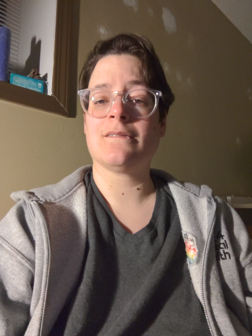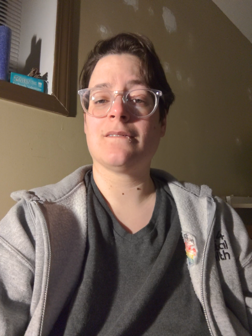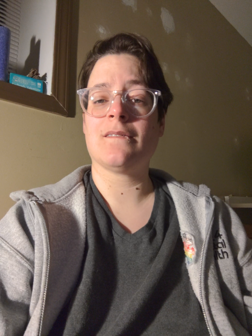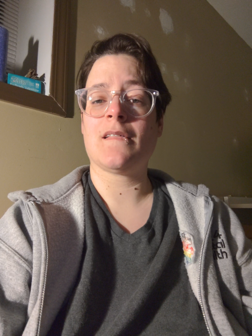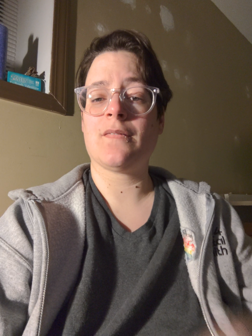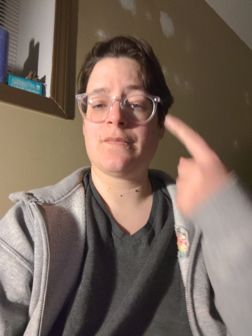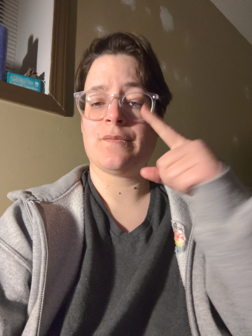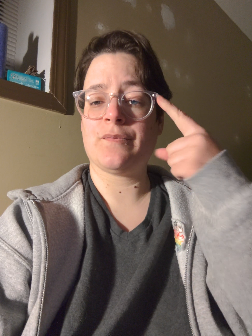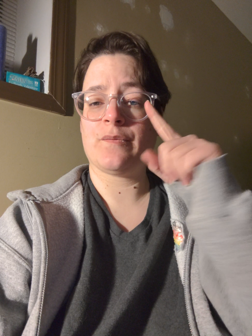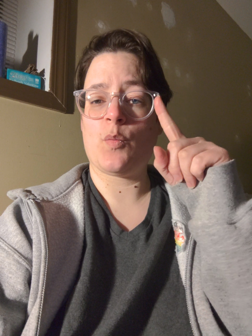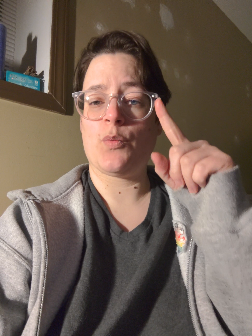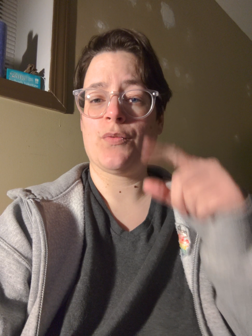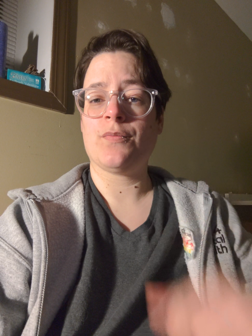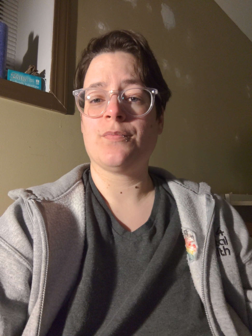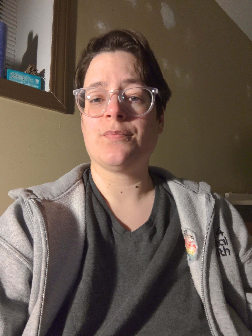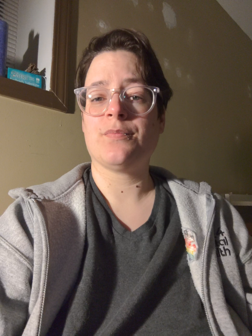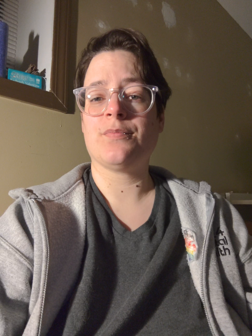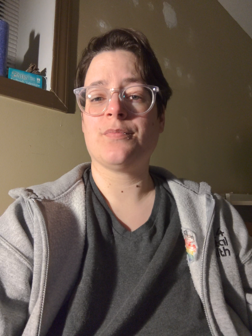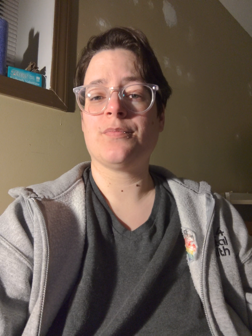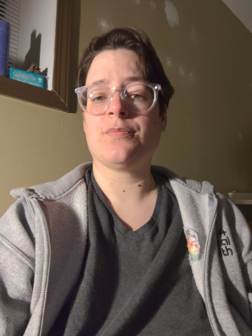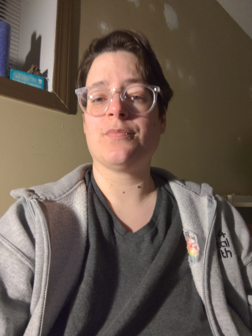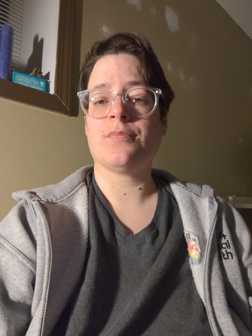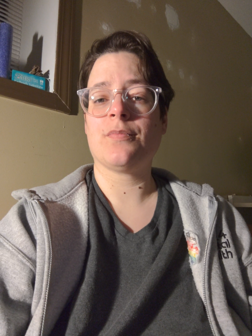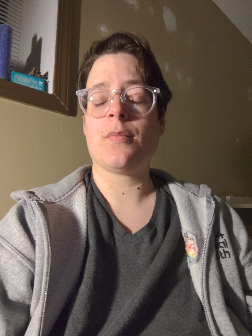for